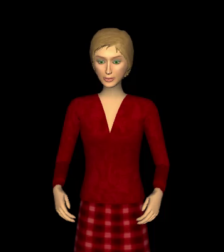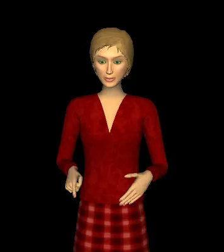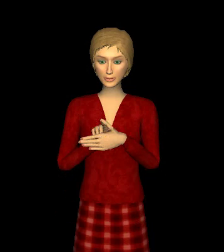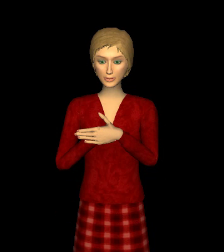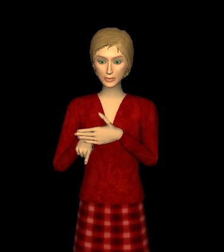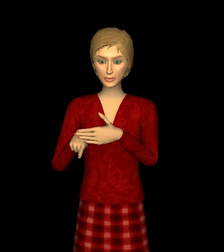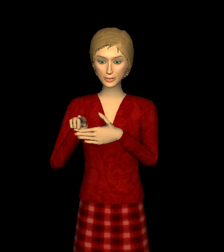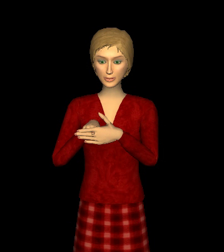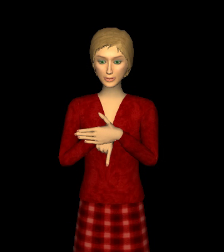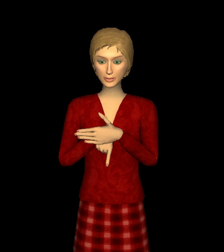يلغي